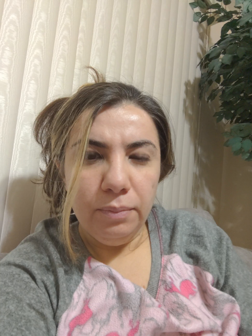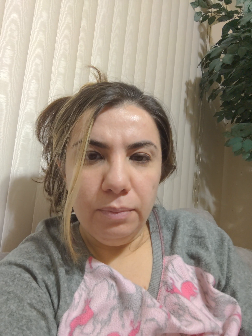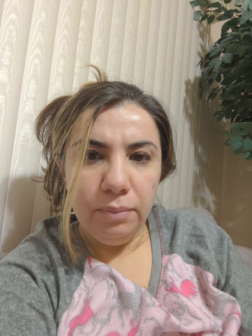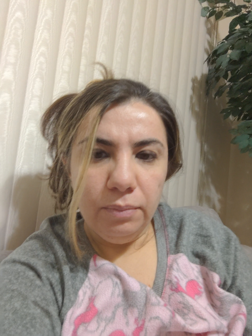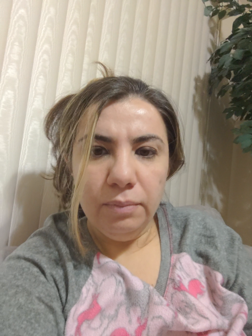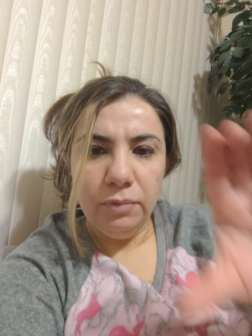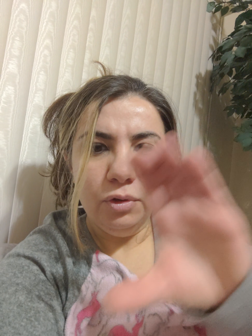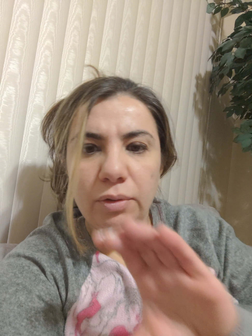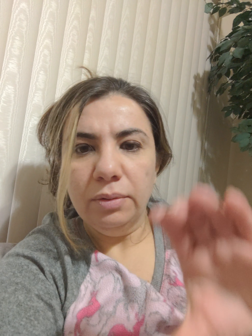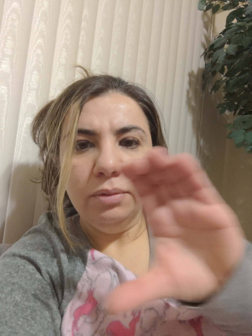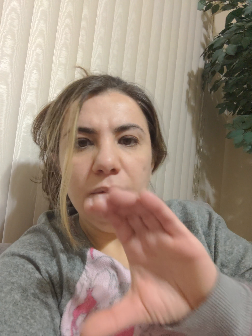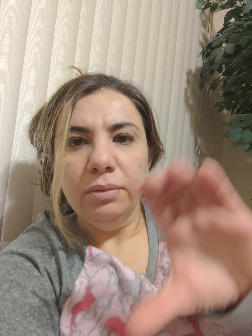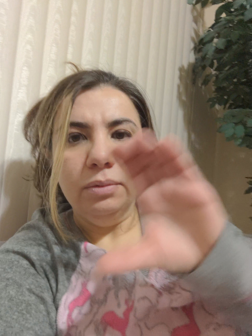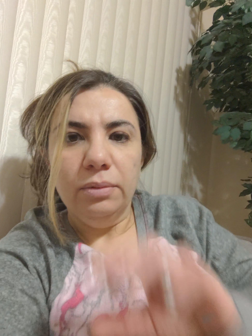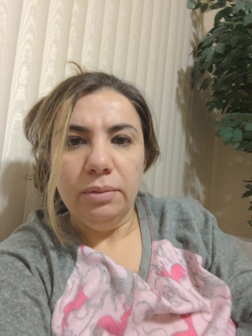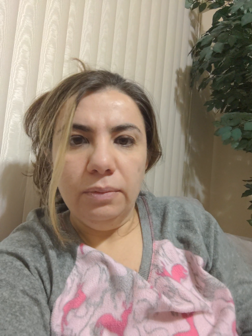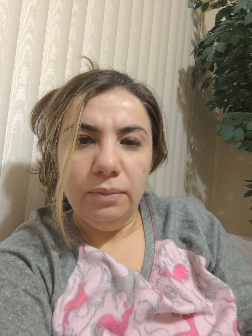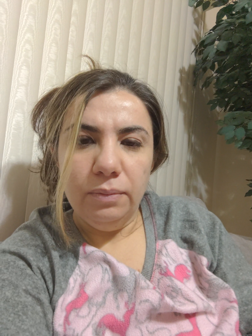chocolate